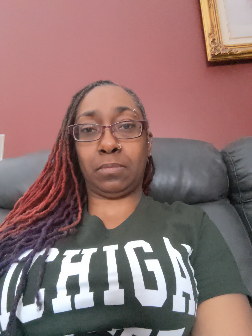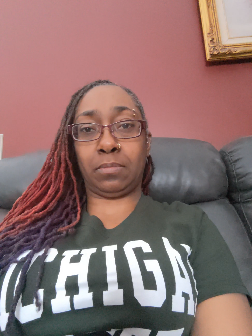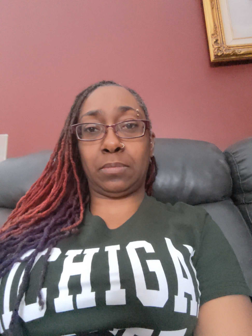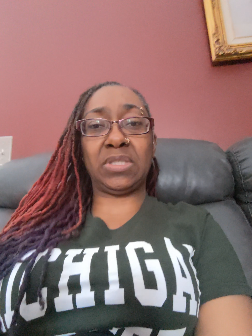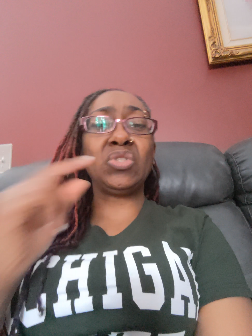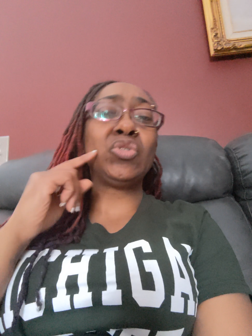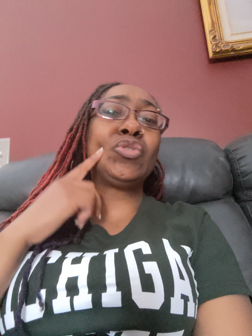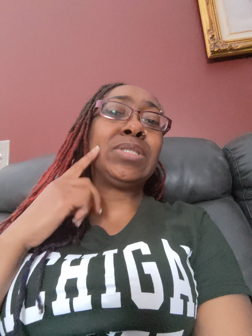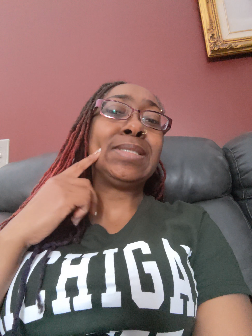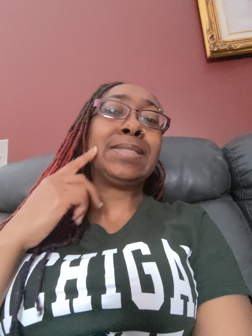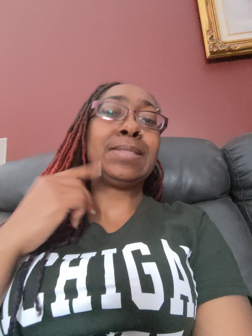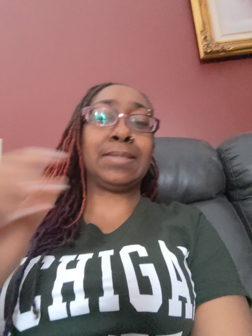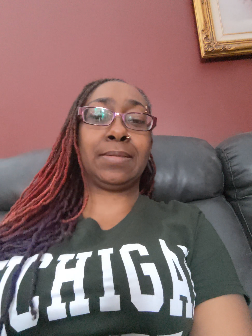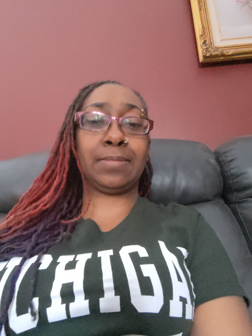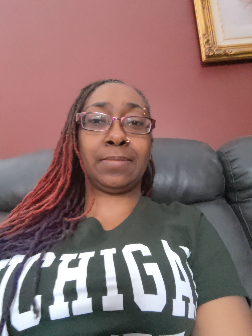cheek